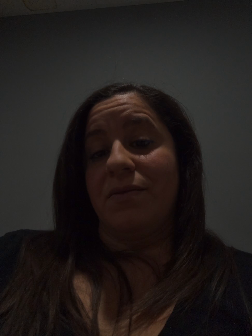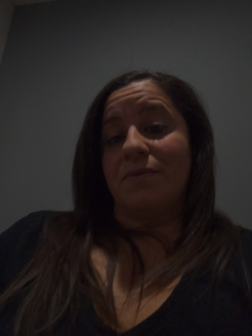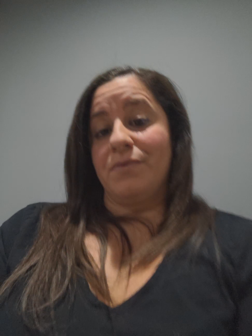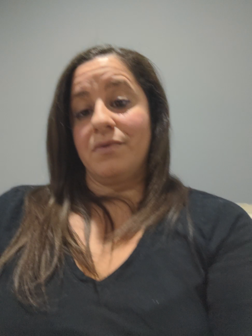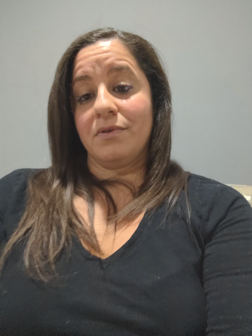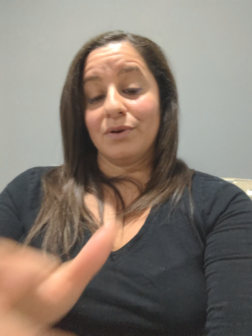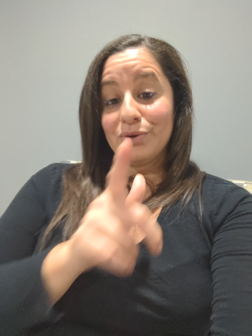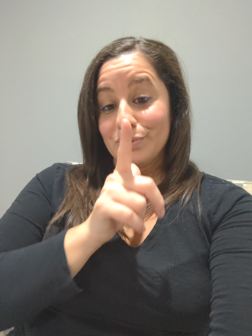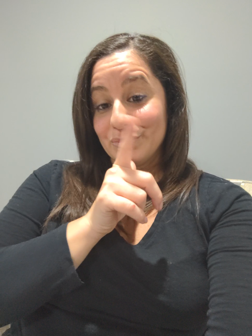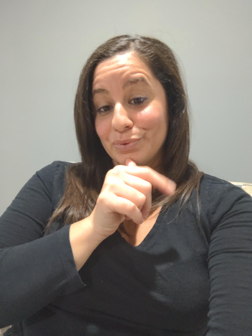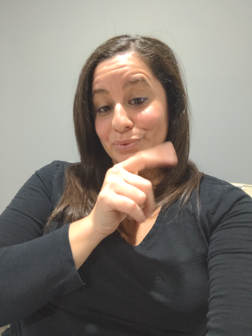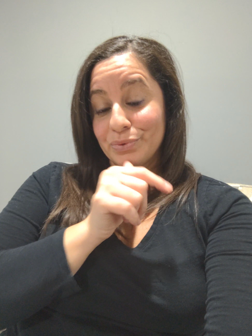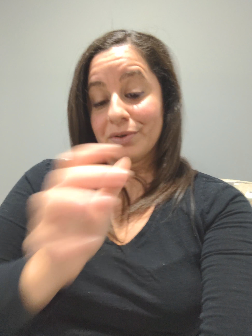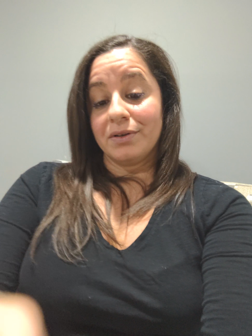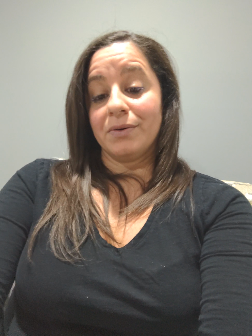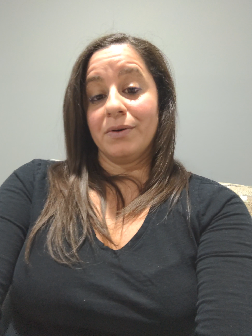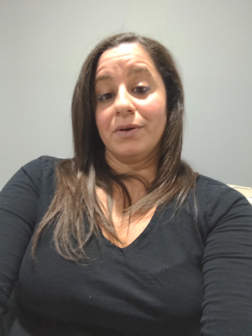who